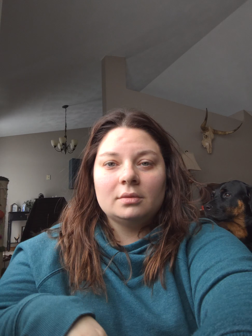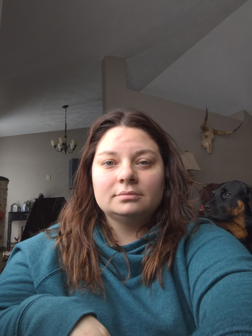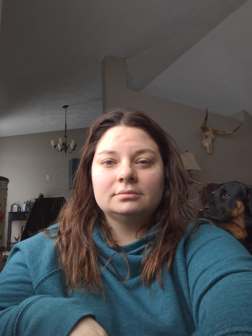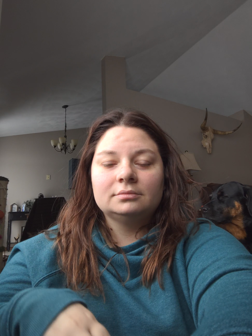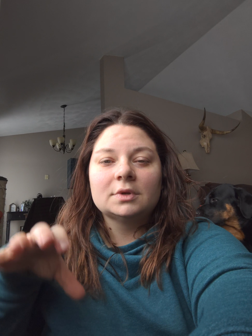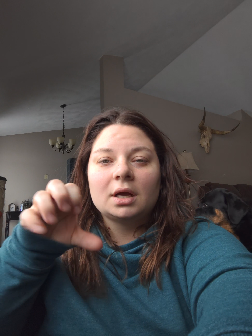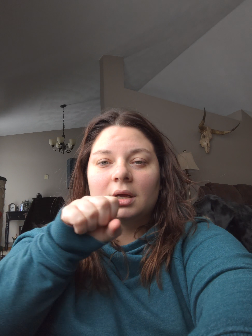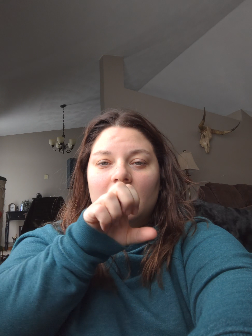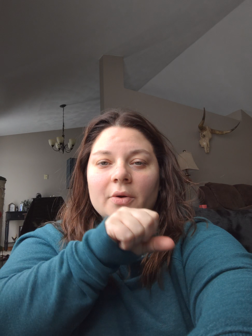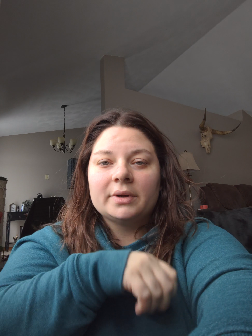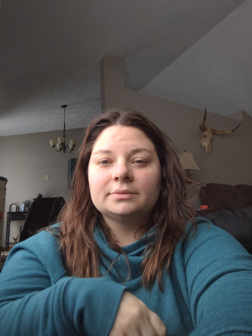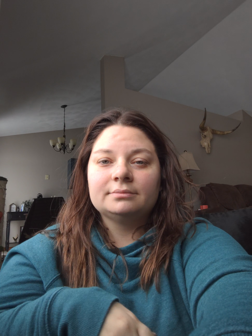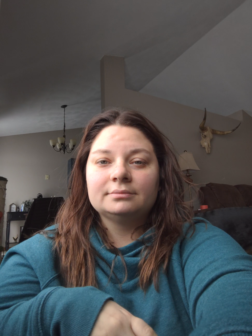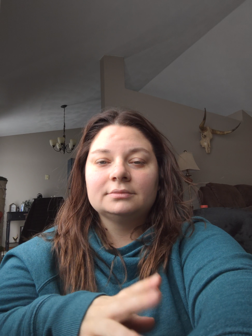carrot